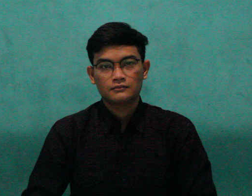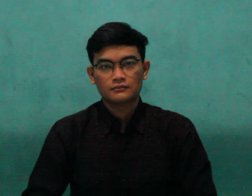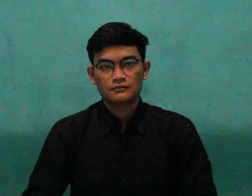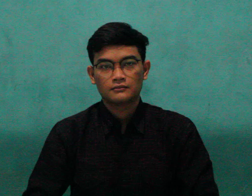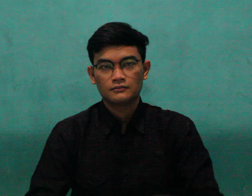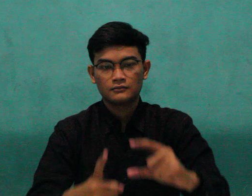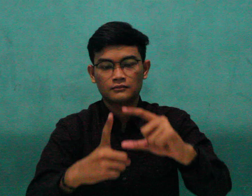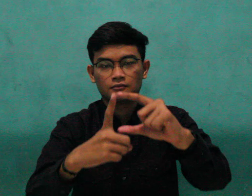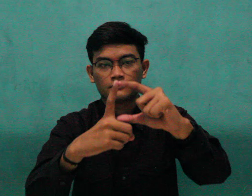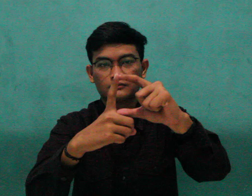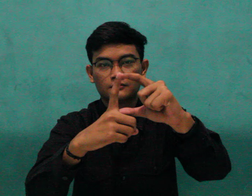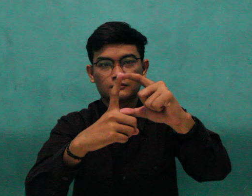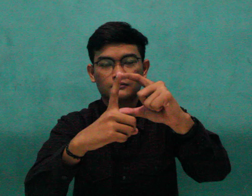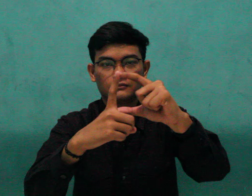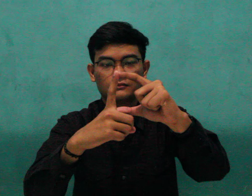D